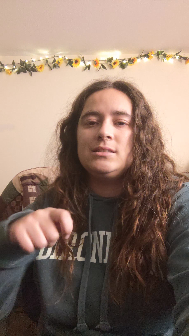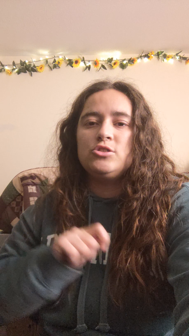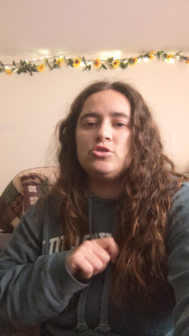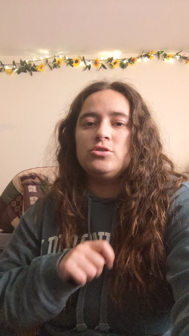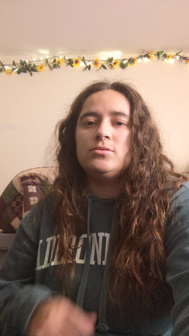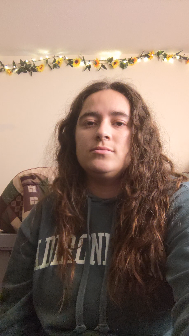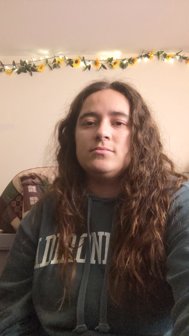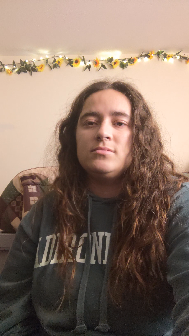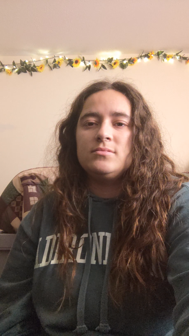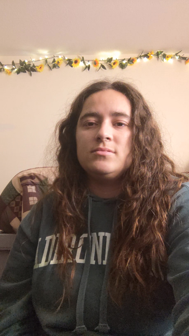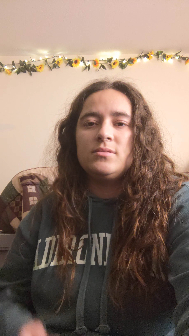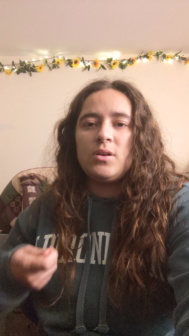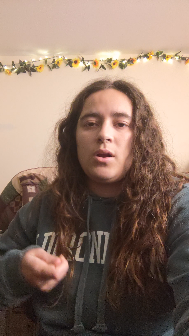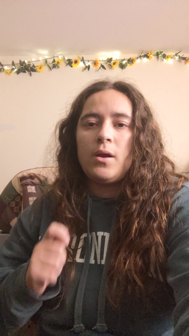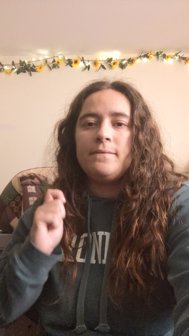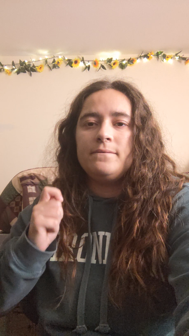shovel